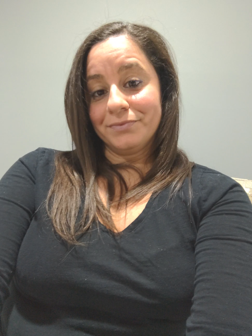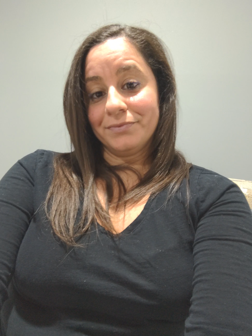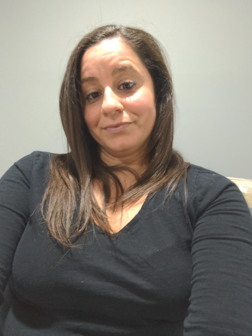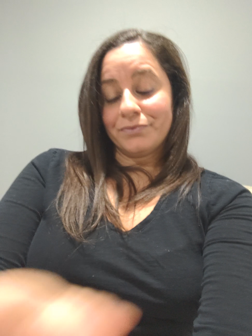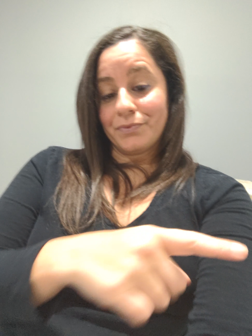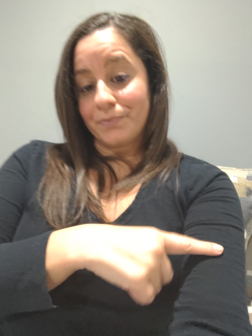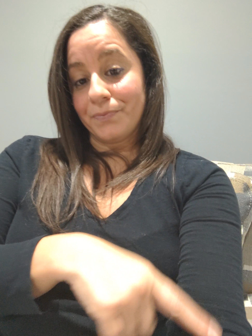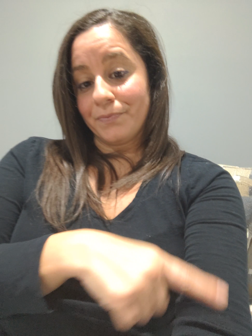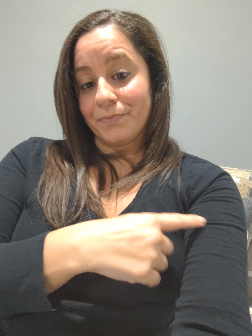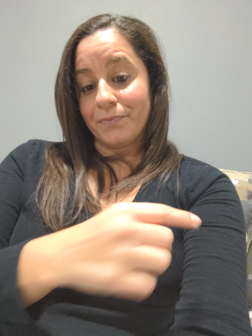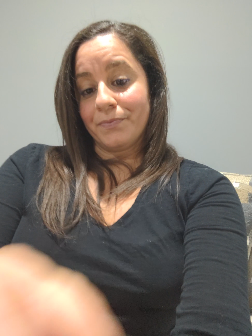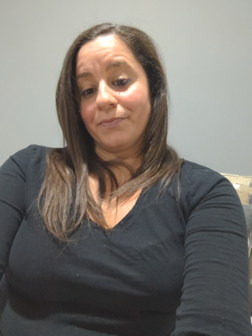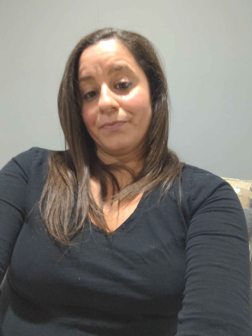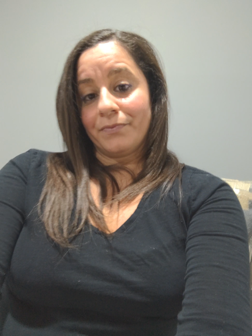arm